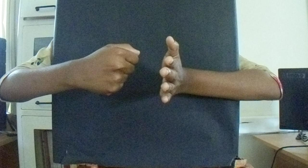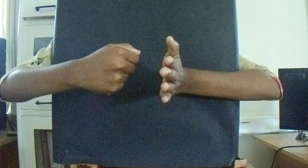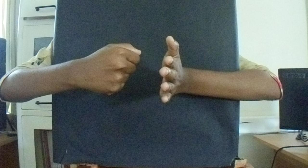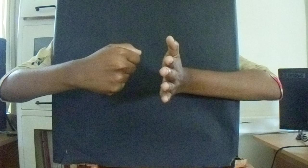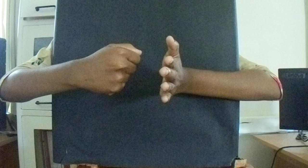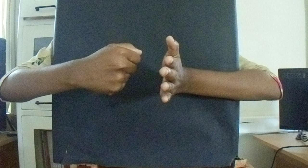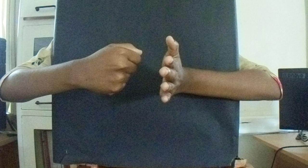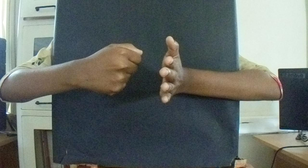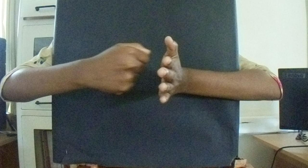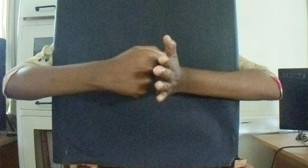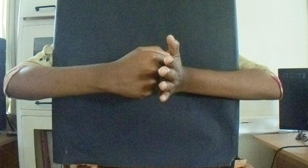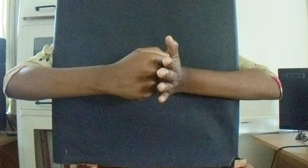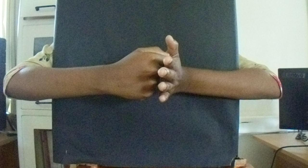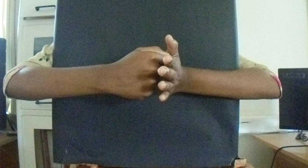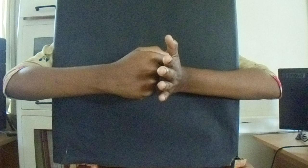accident